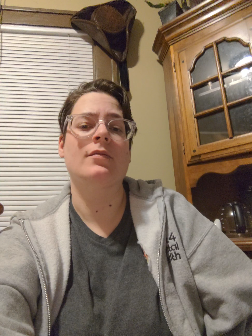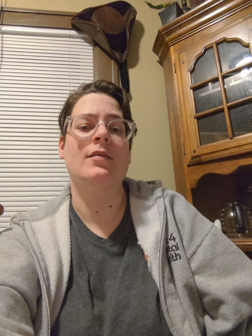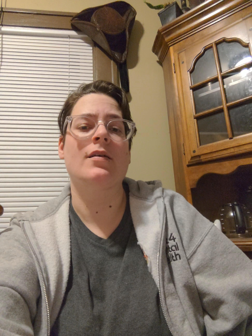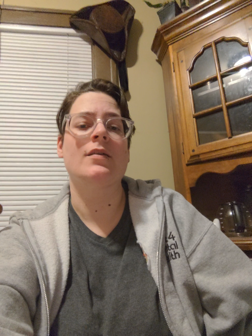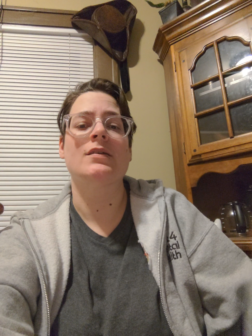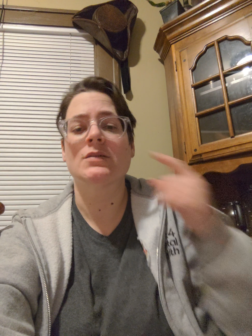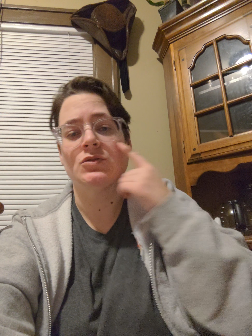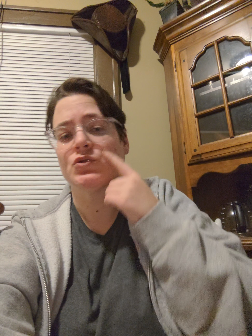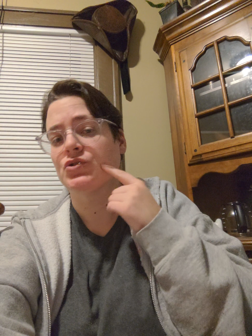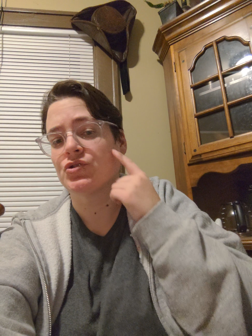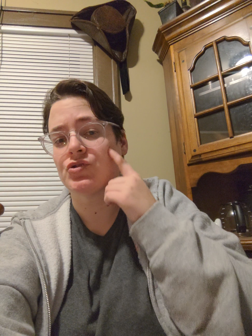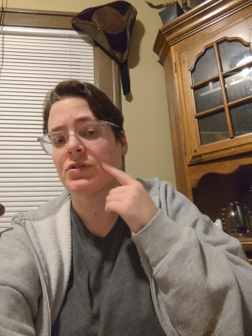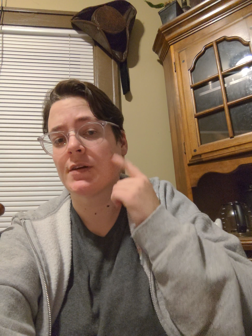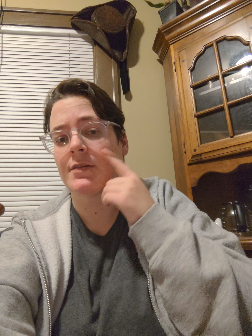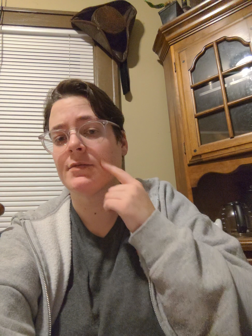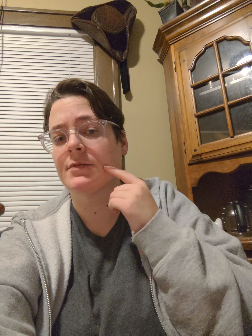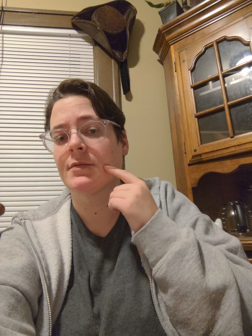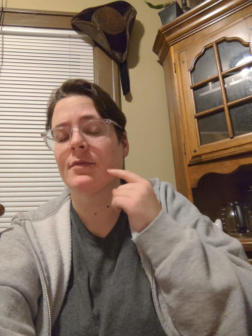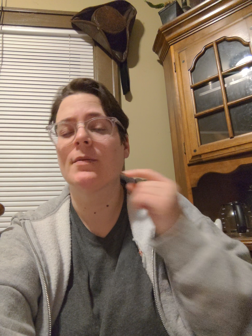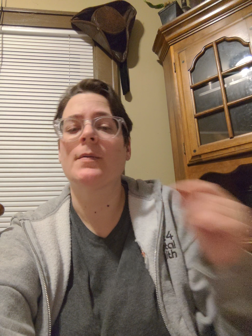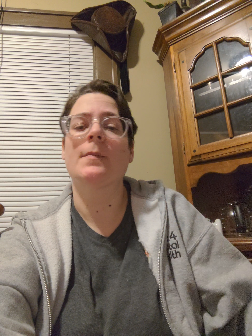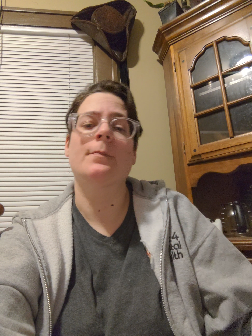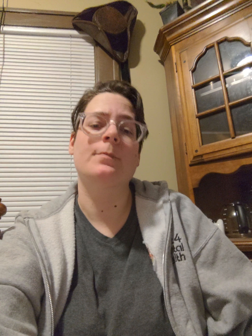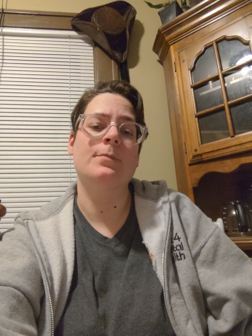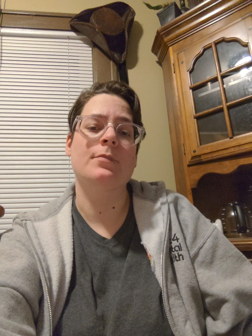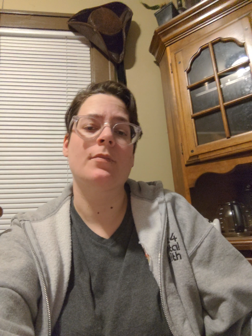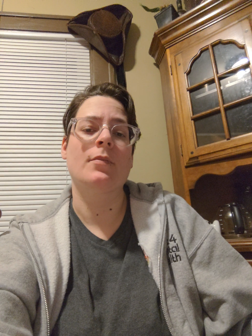cheek